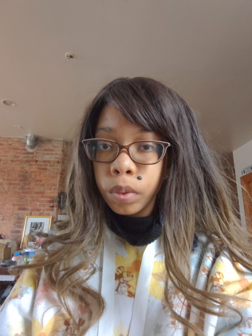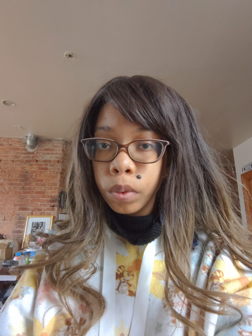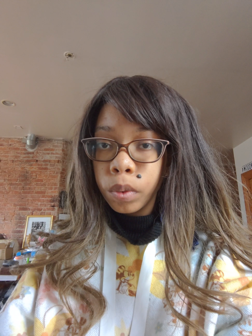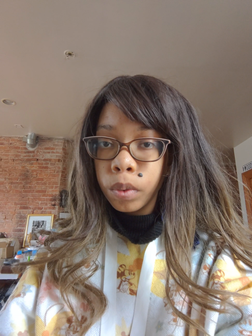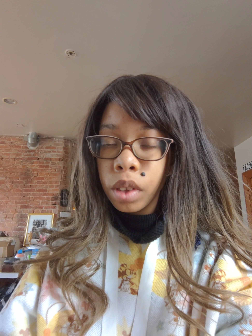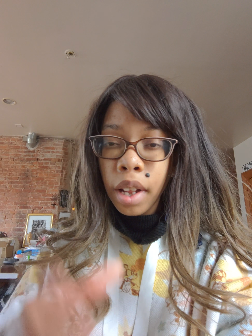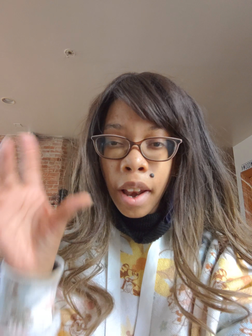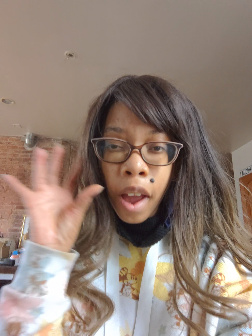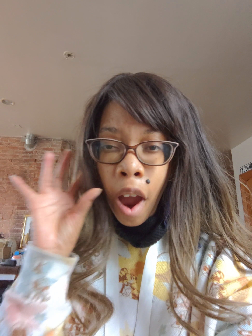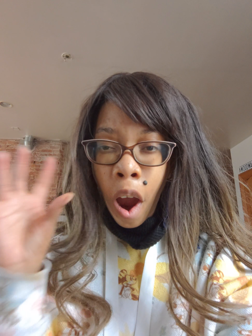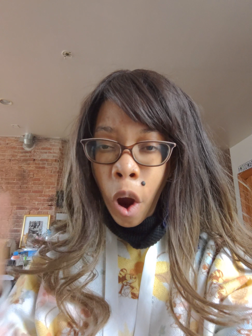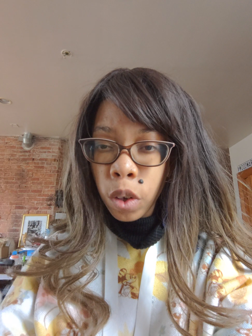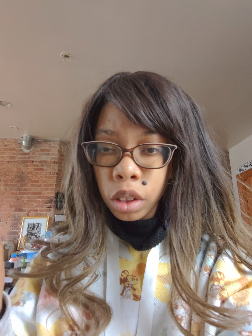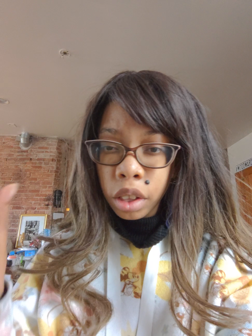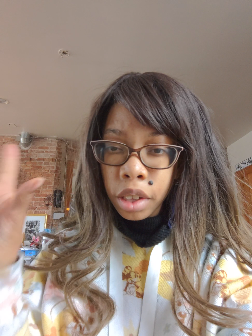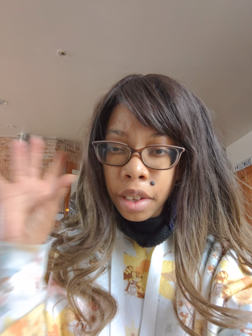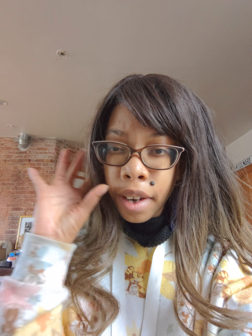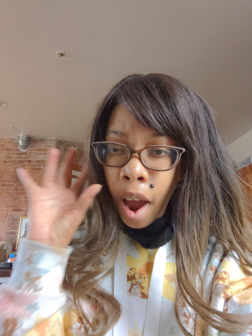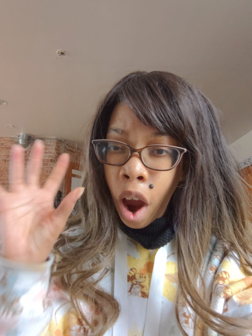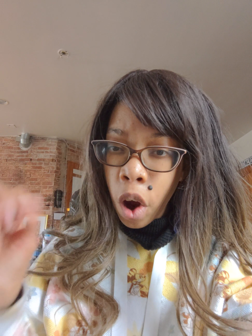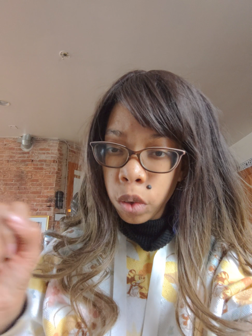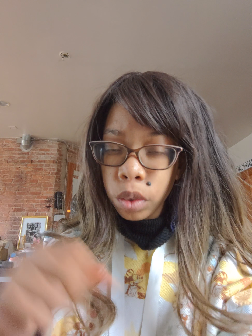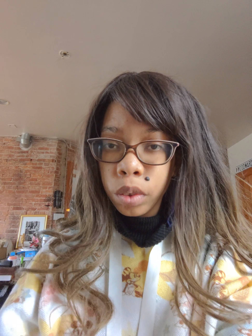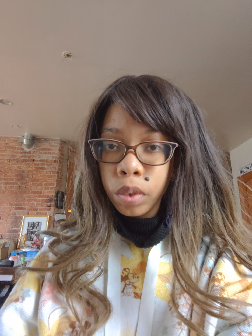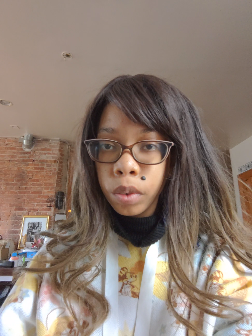loud